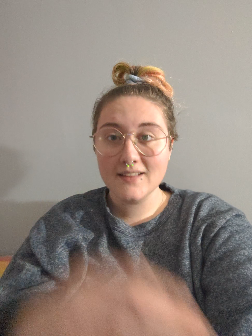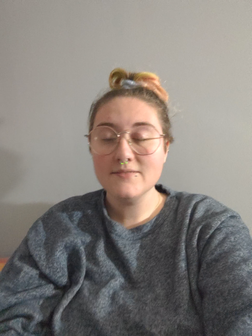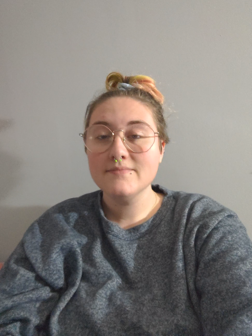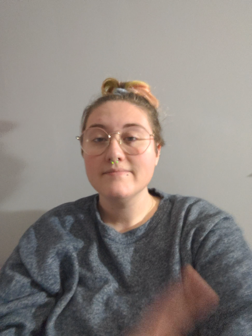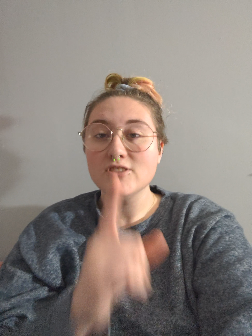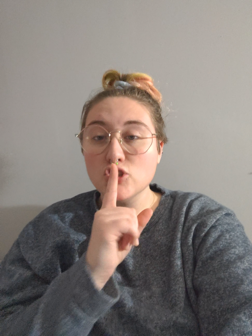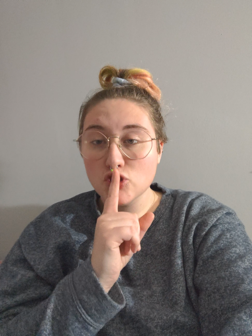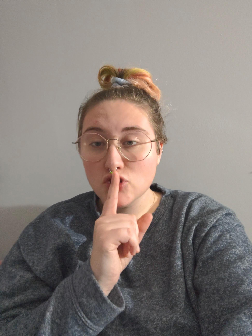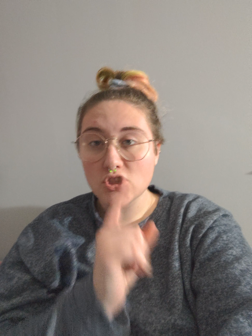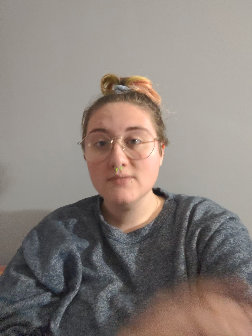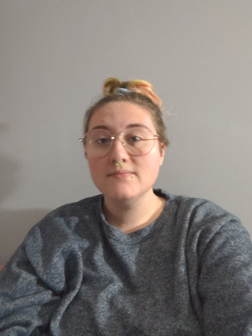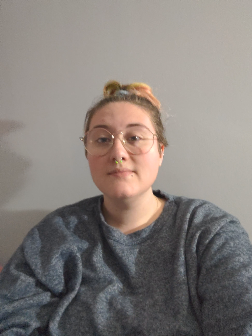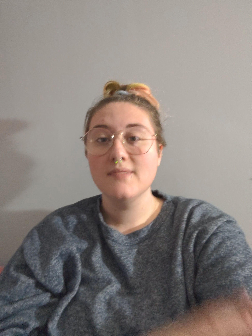shhh